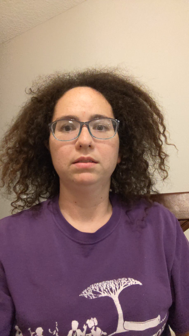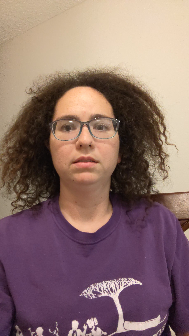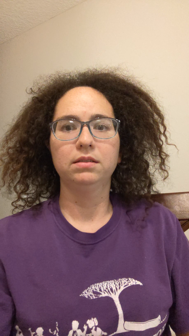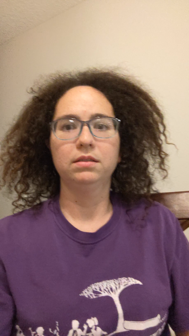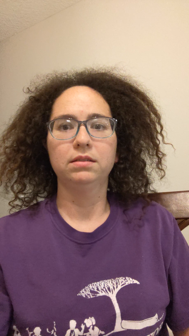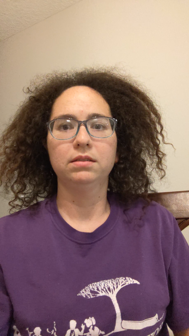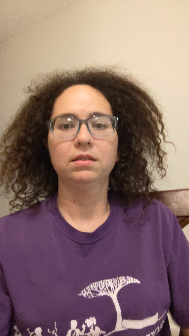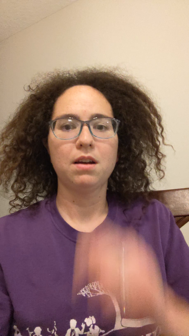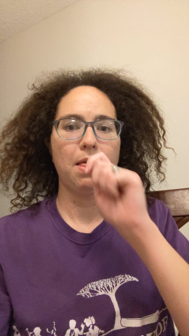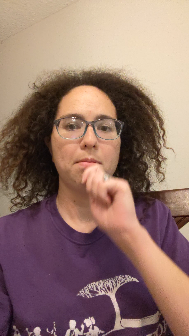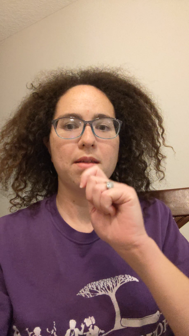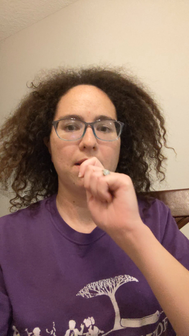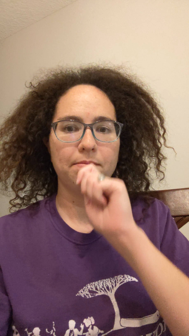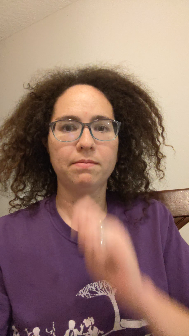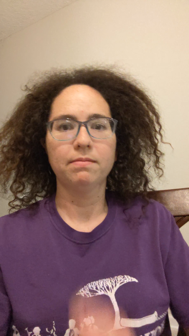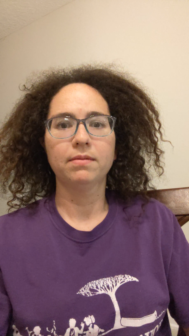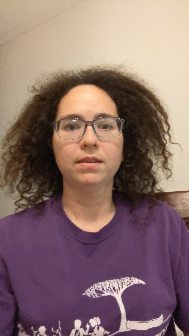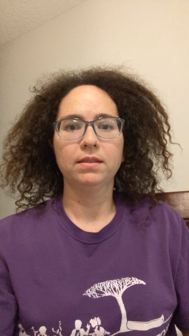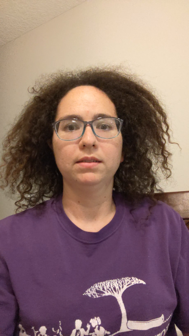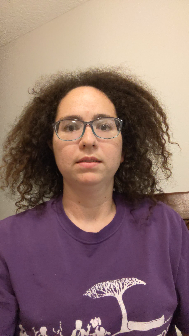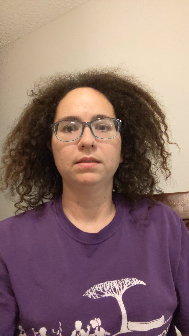popsicle